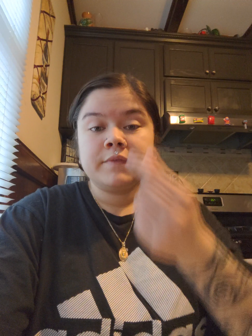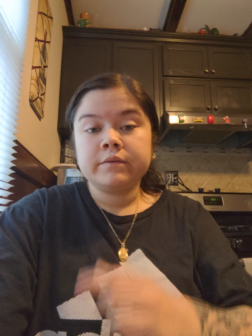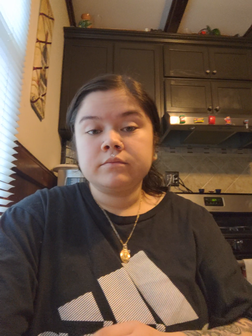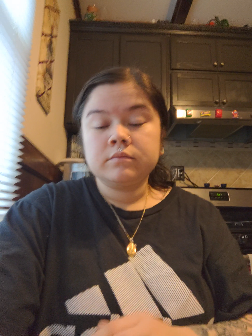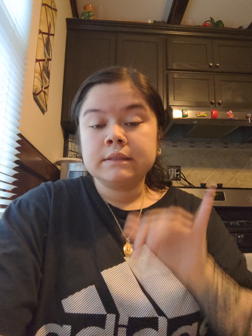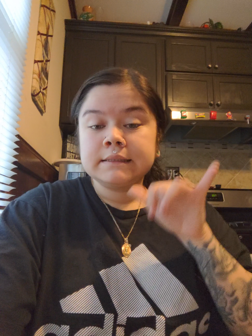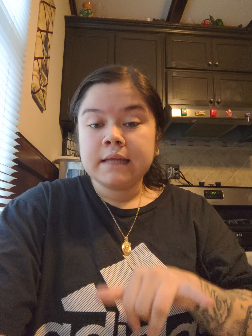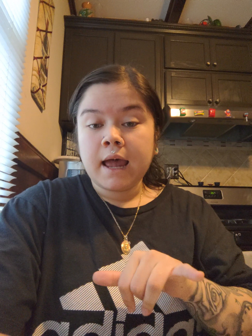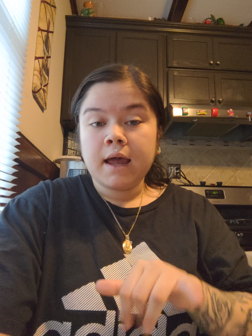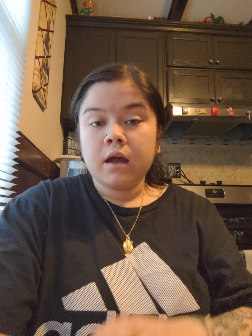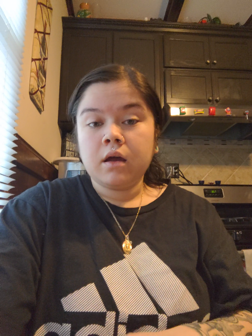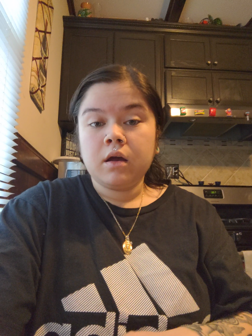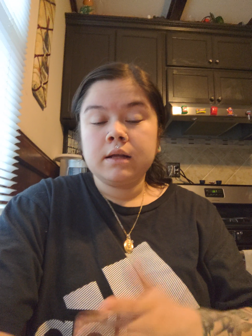stay